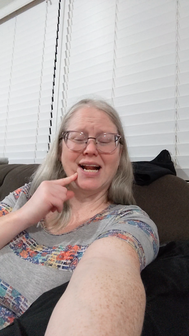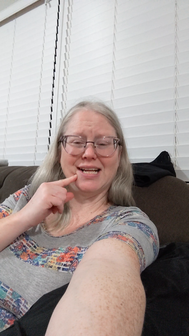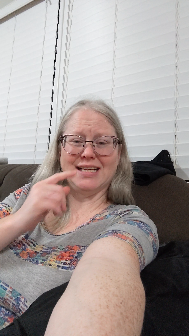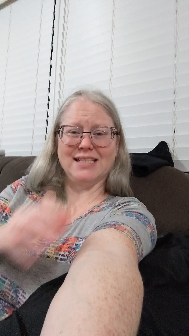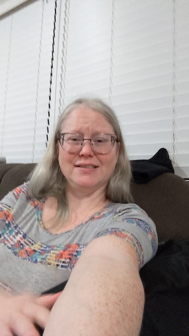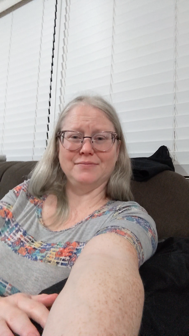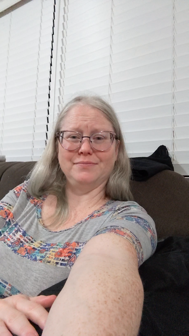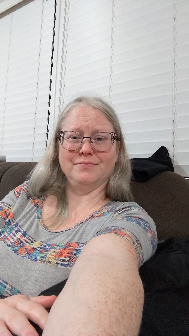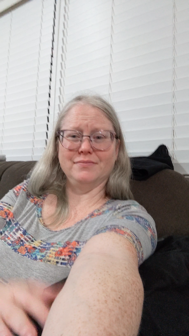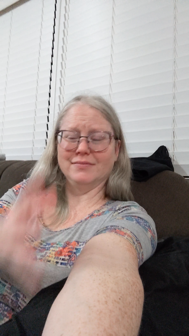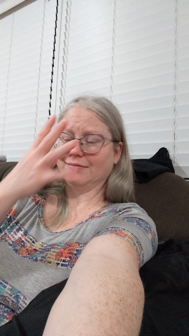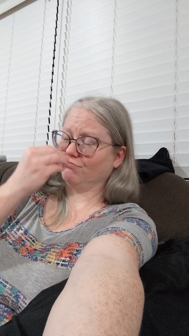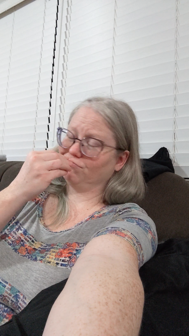asleep